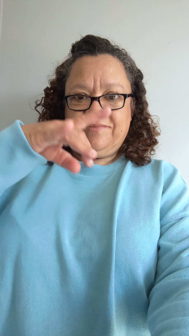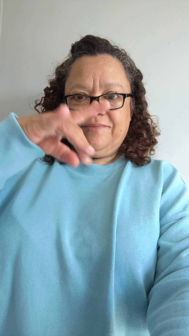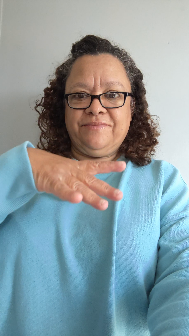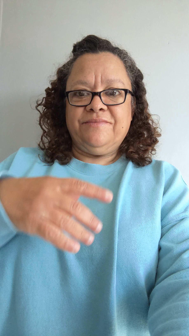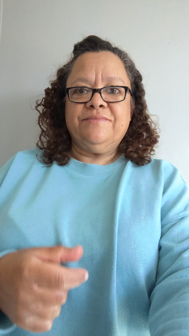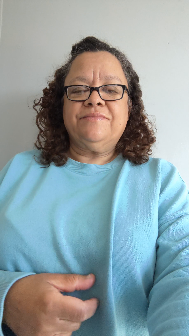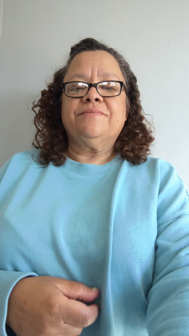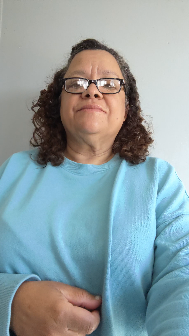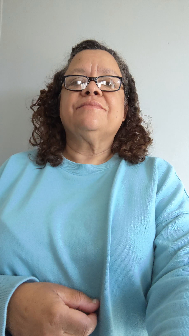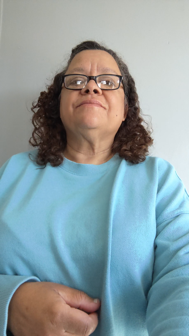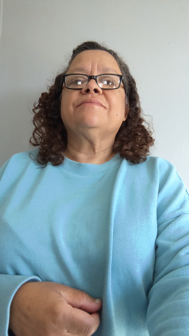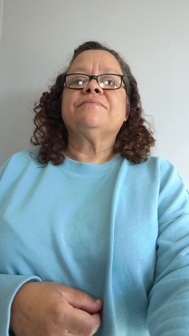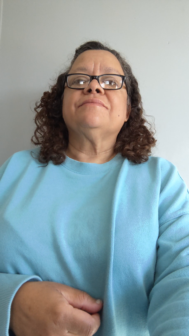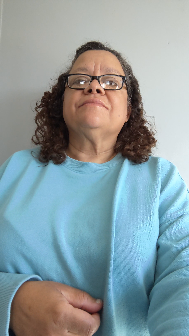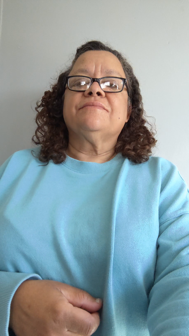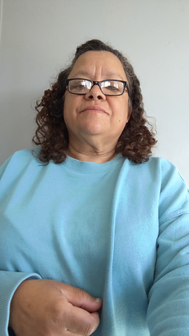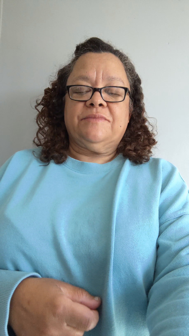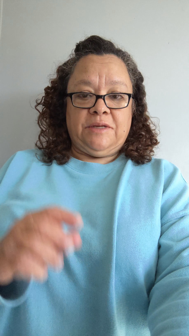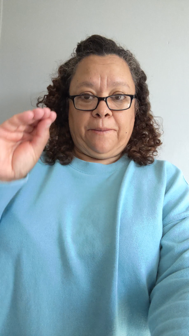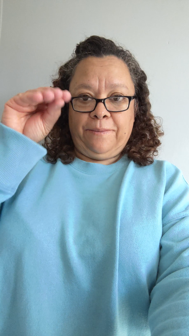put